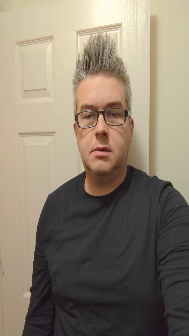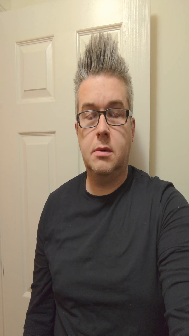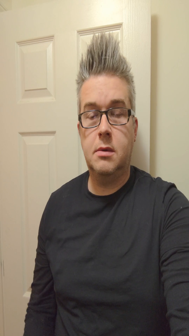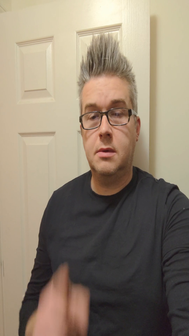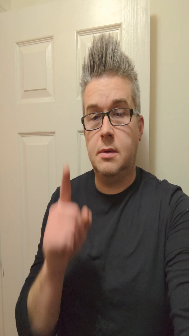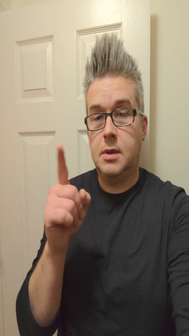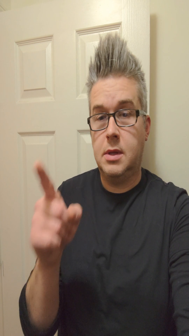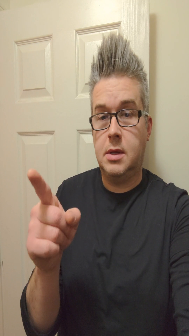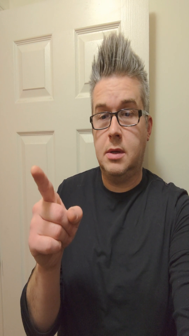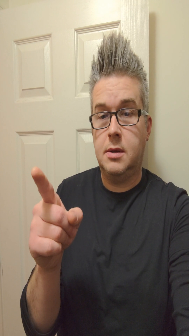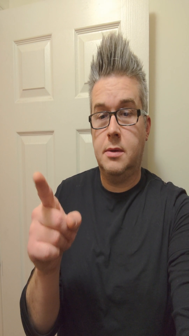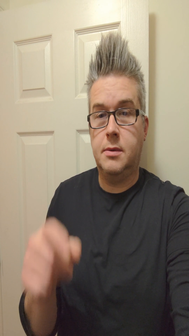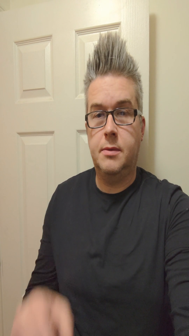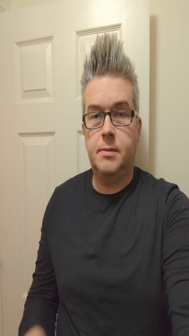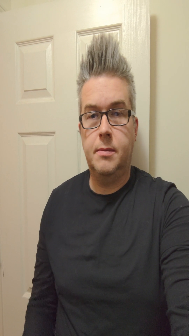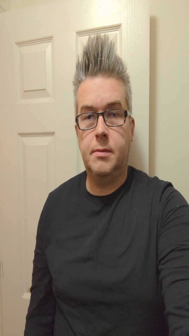he/she/it